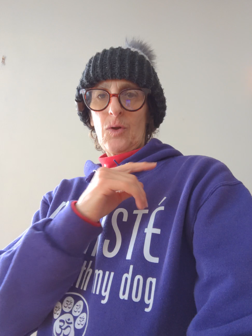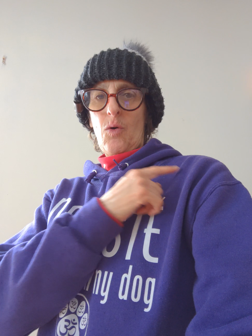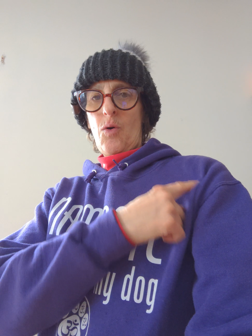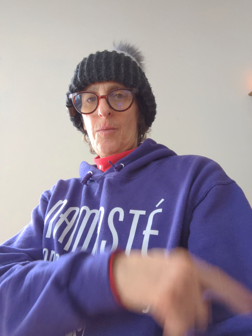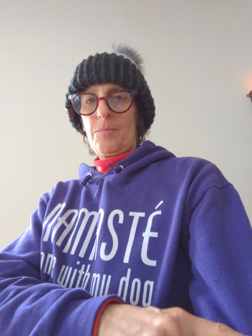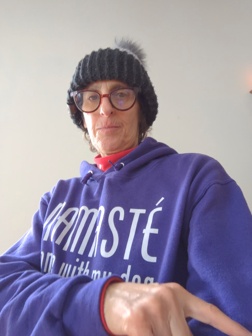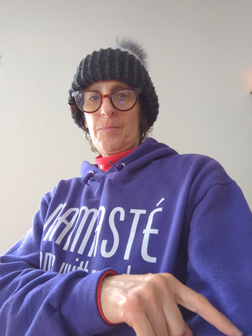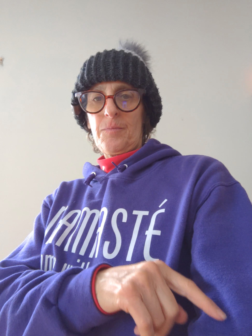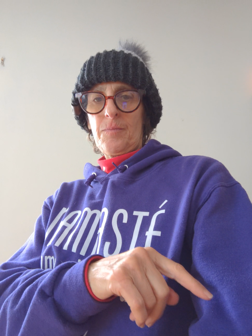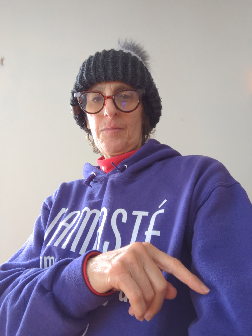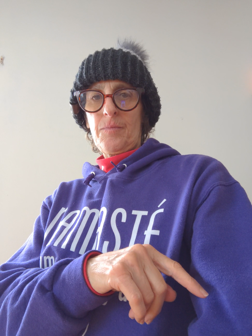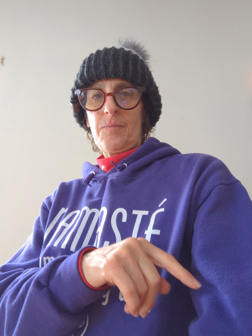arm